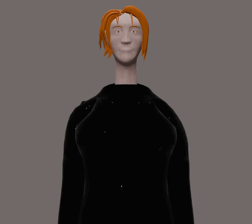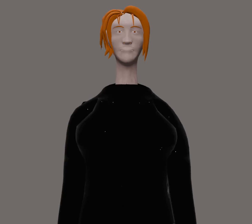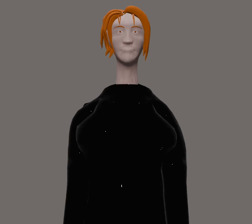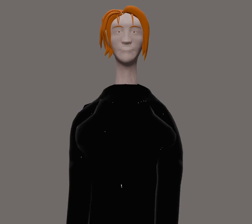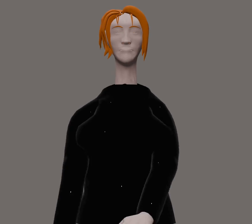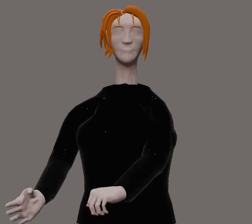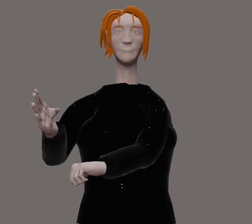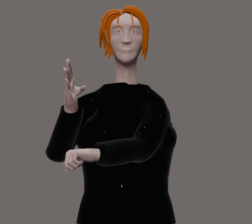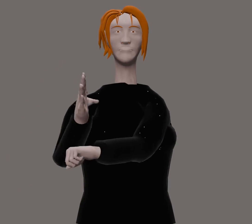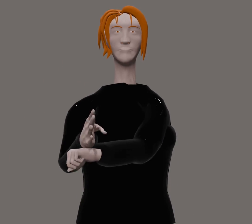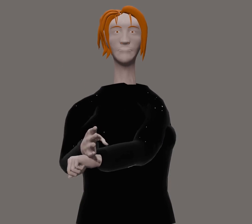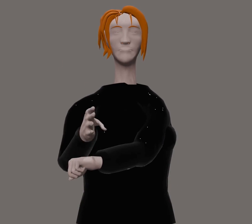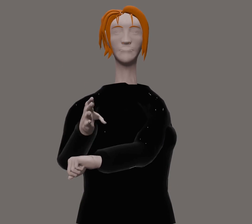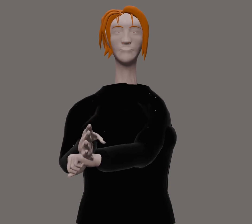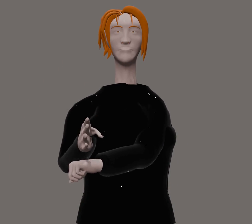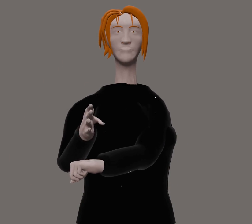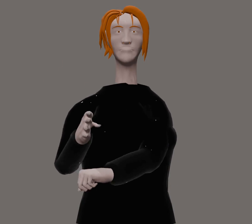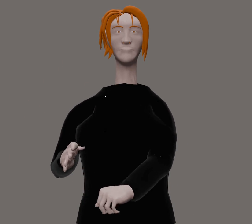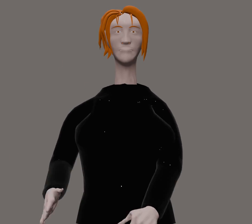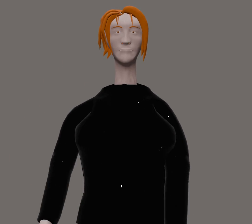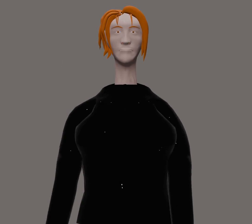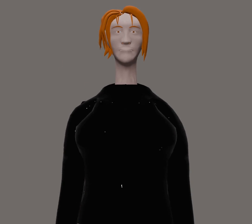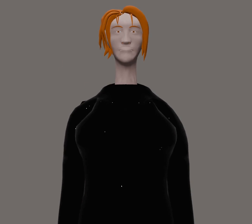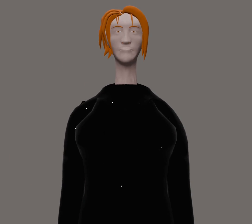Bishop